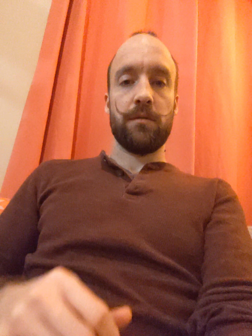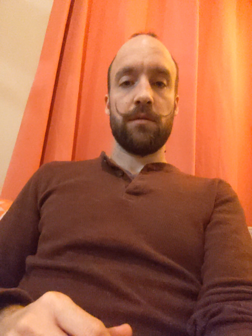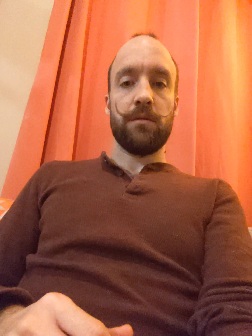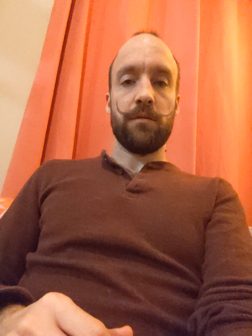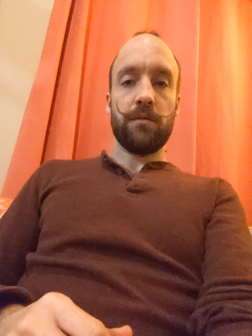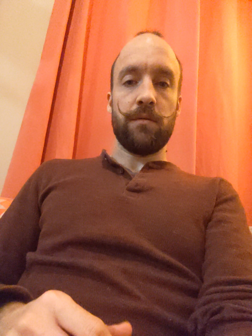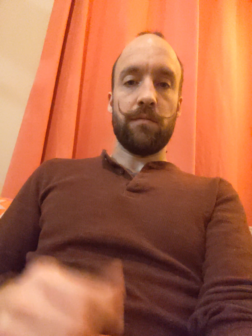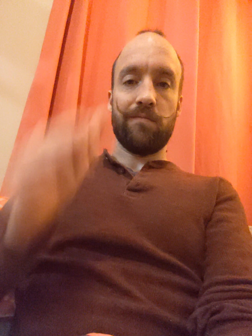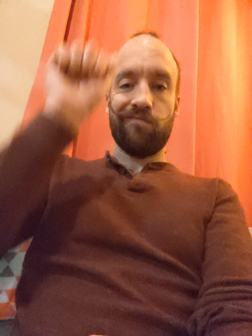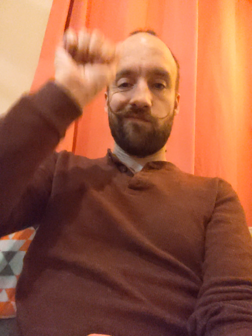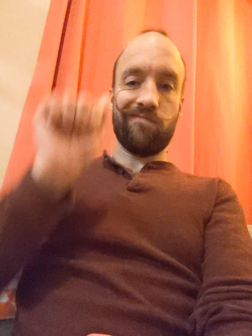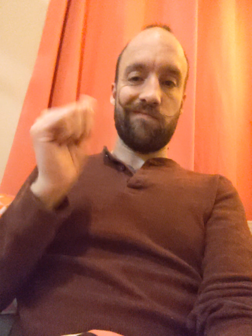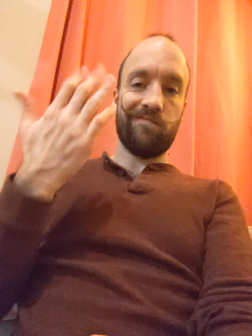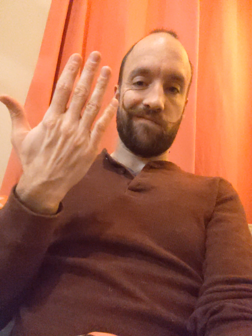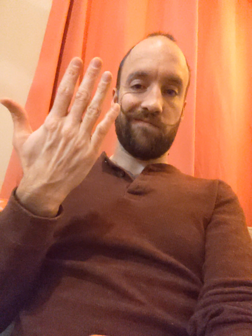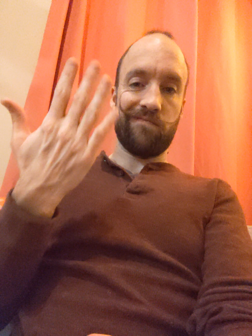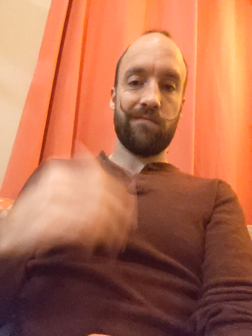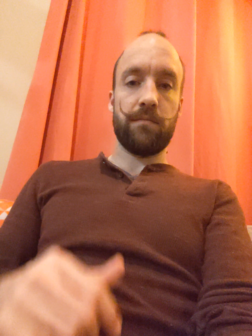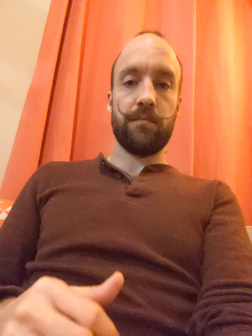mitten